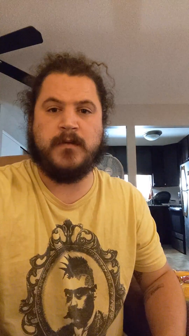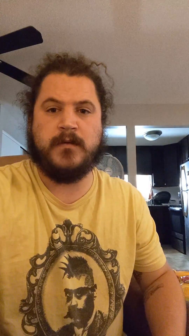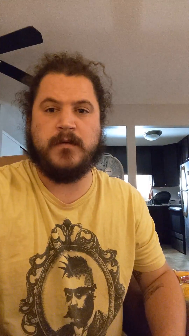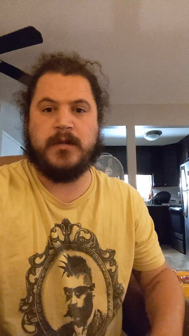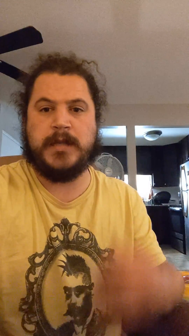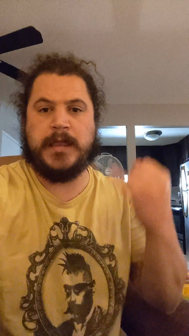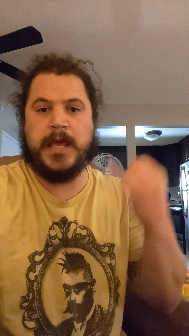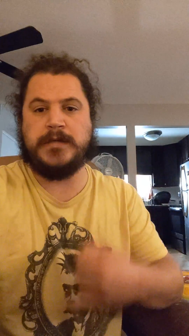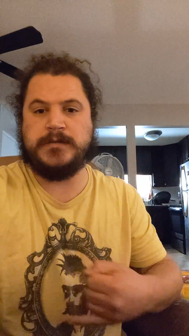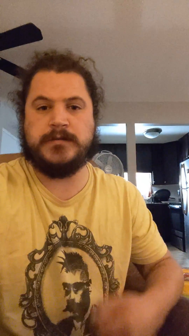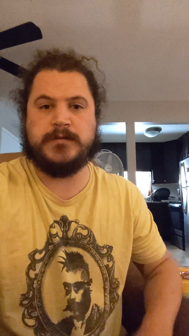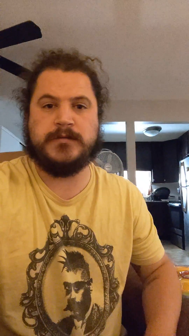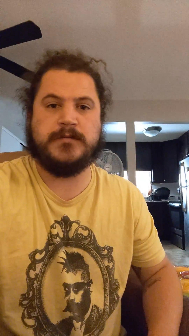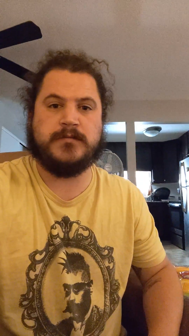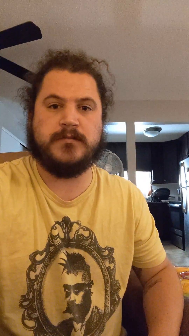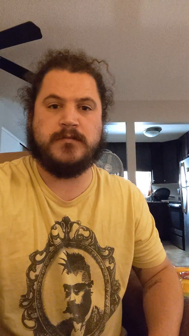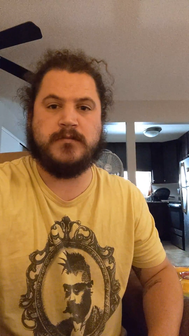last